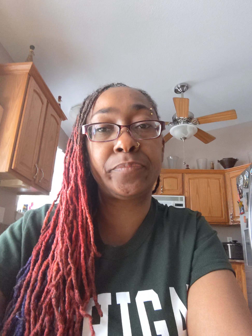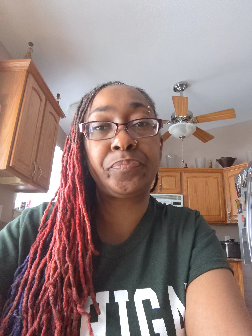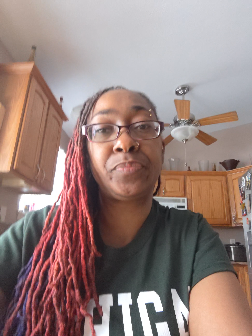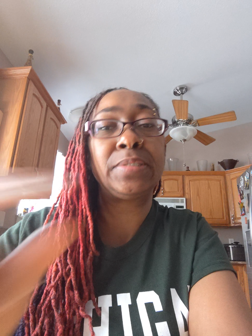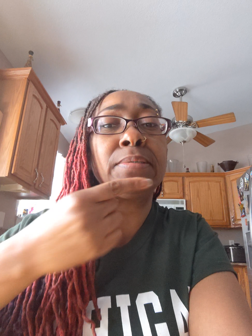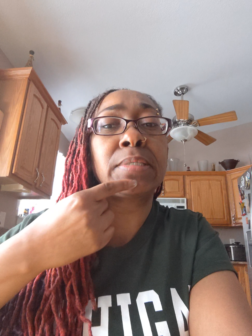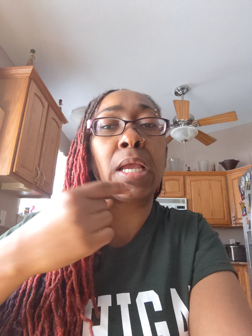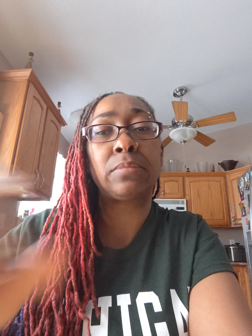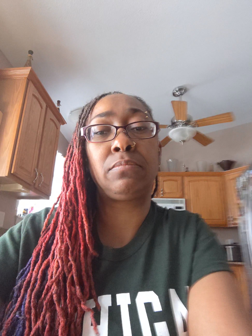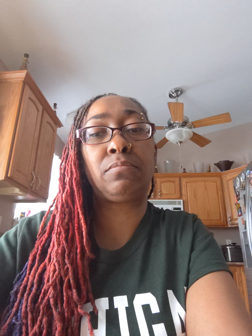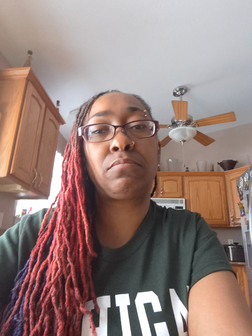say